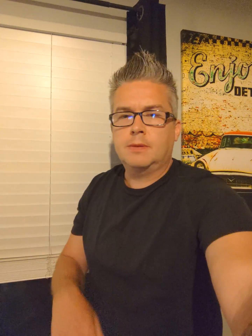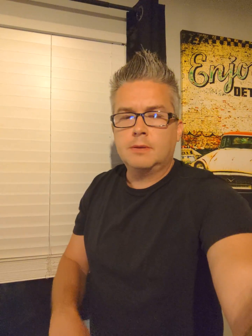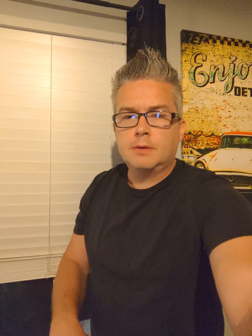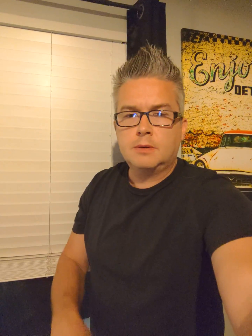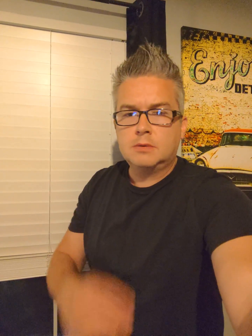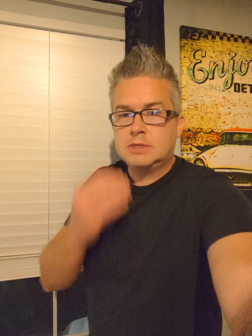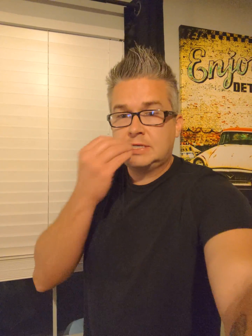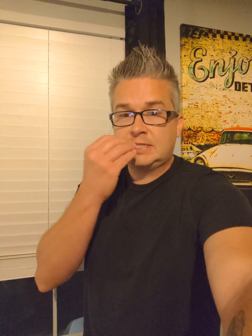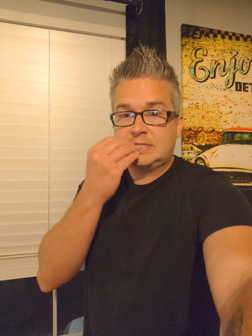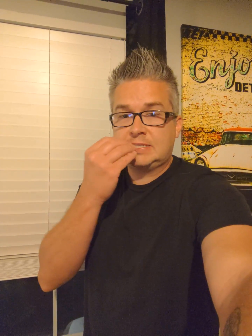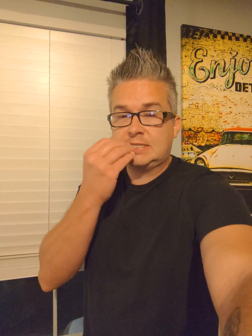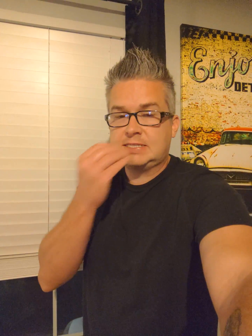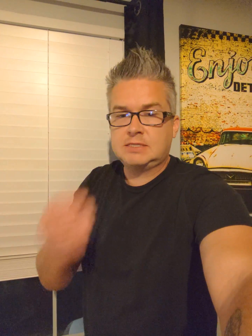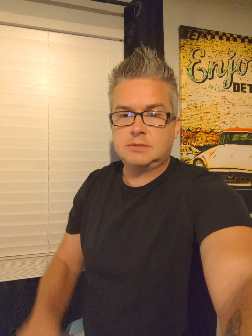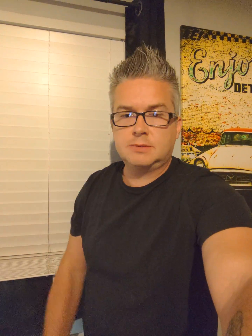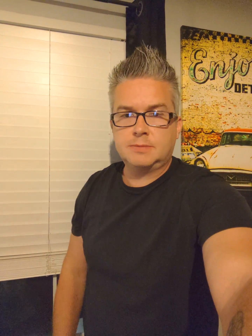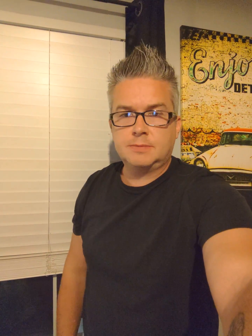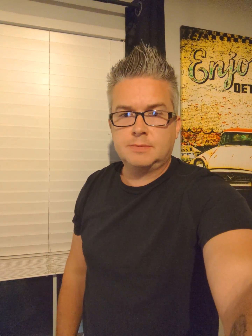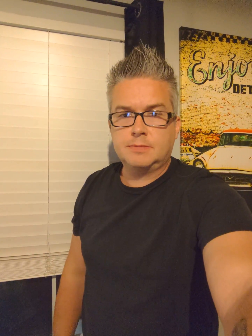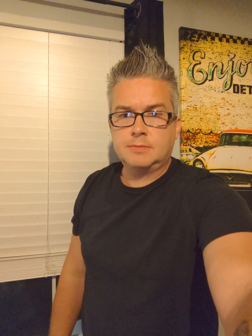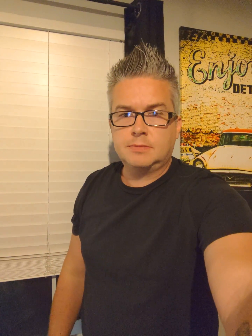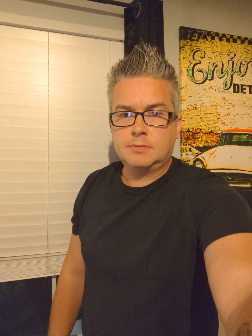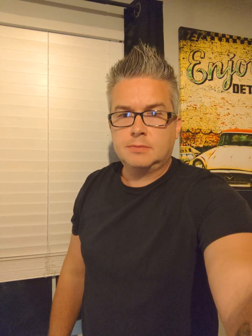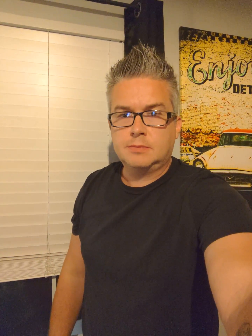eat